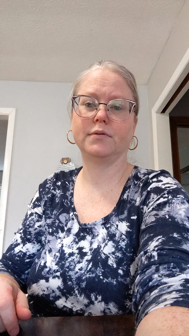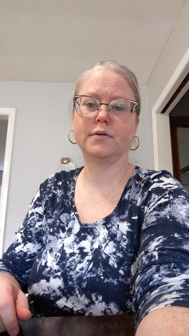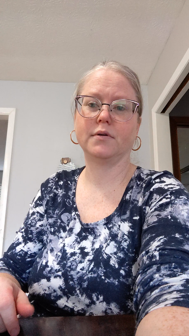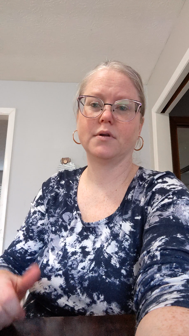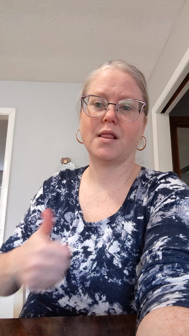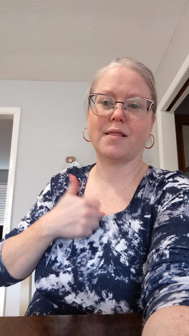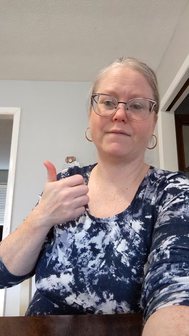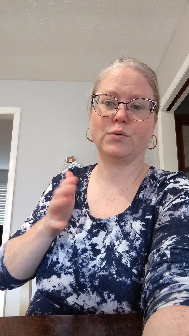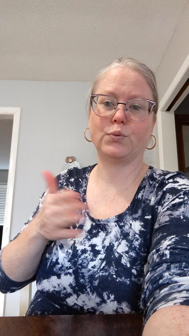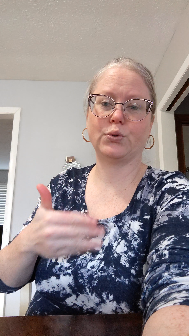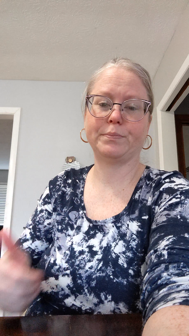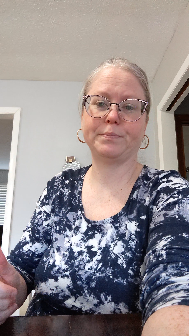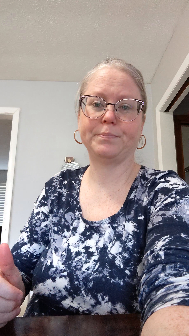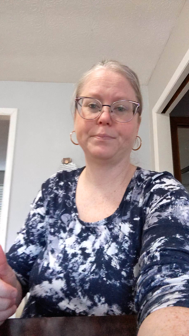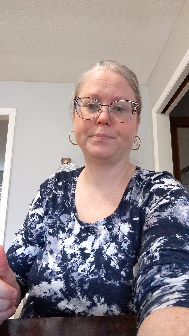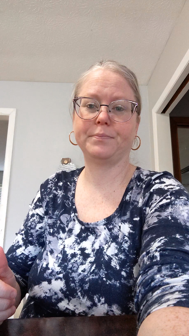living room